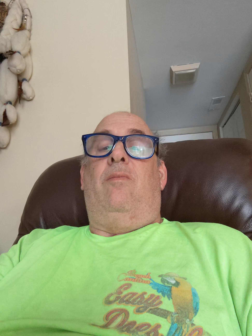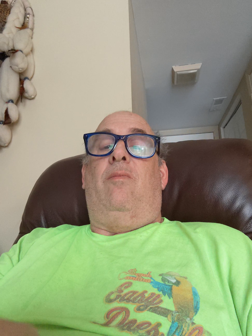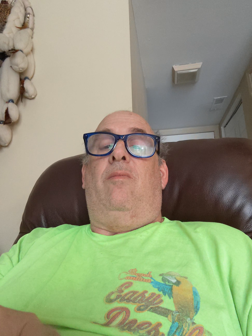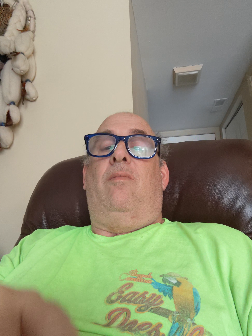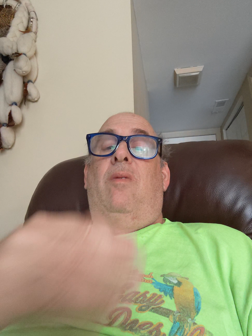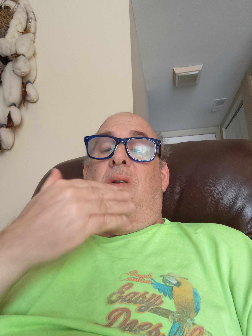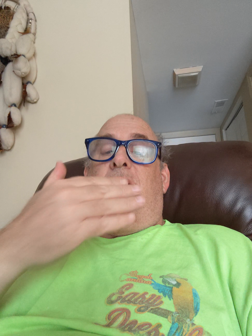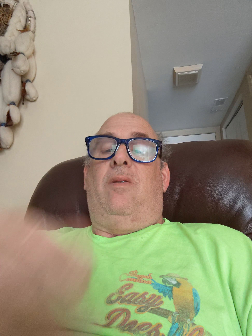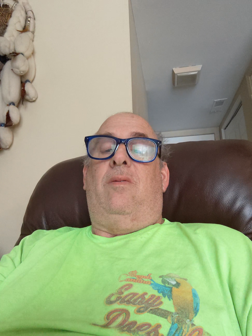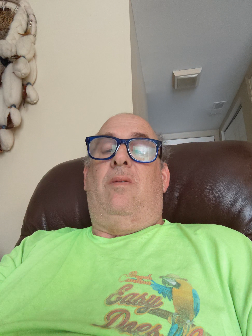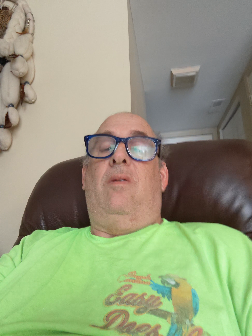thank you